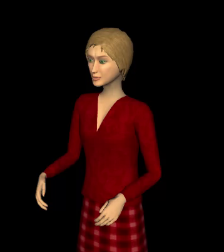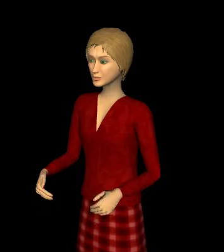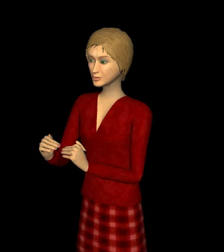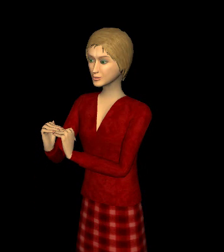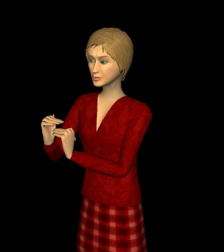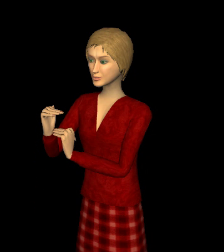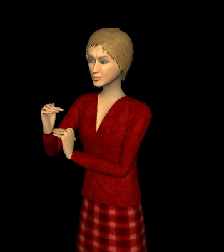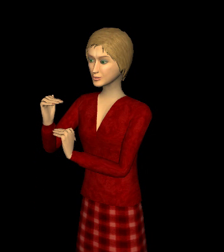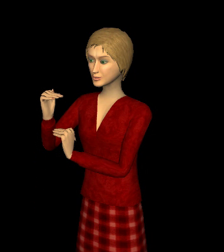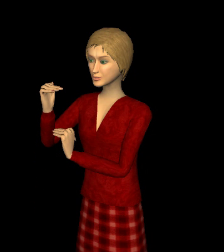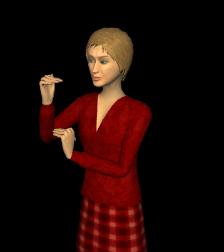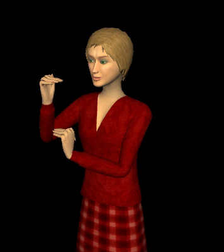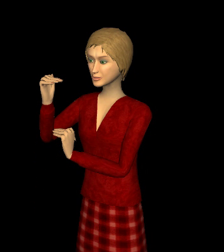طابق